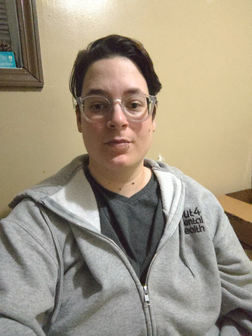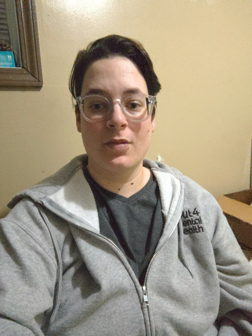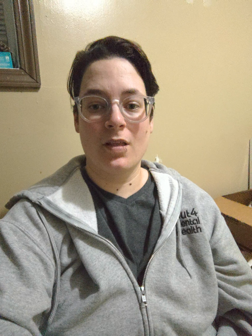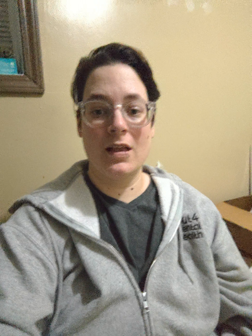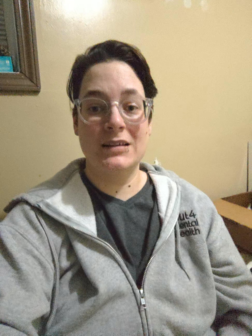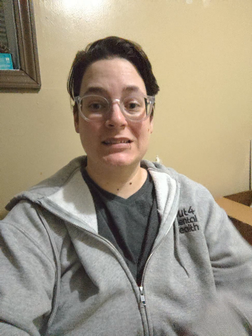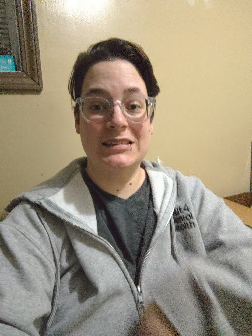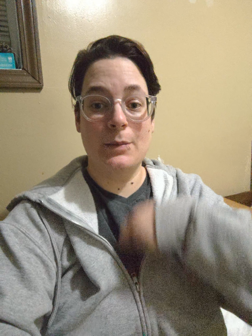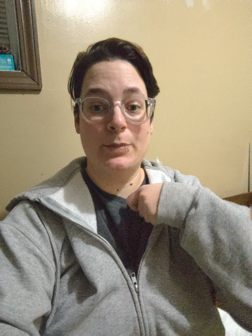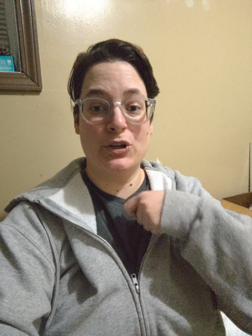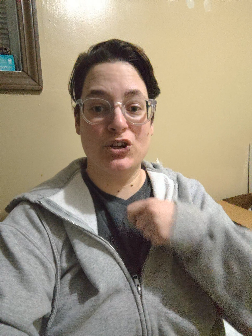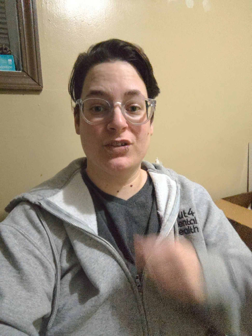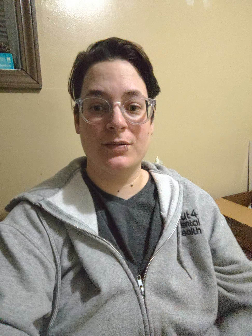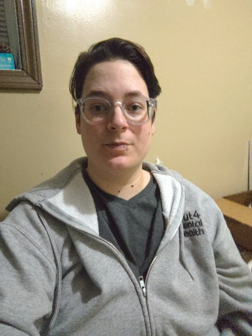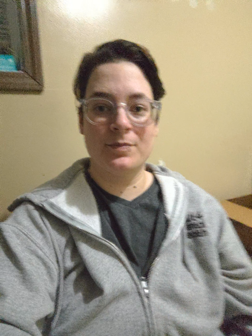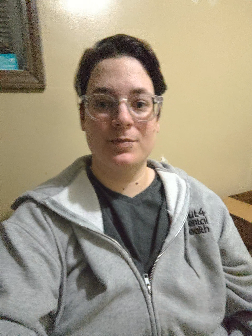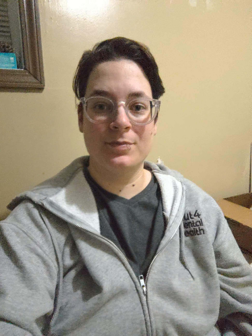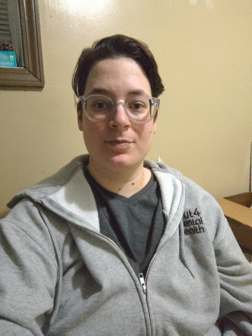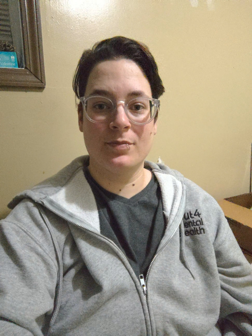zipper